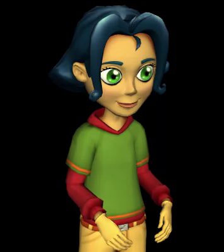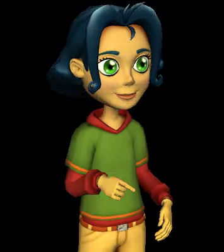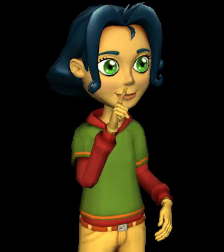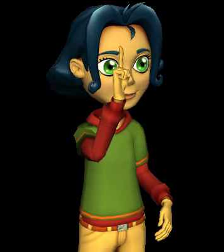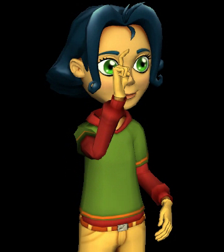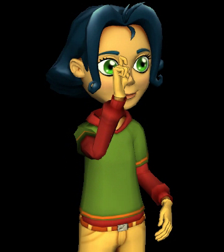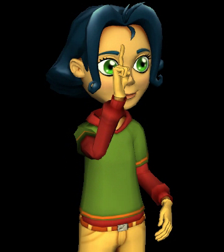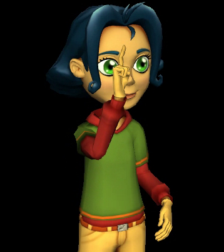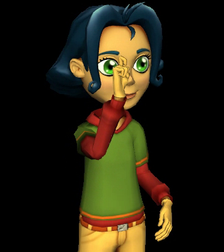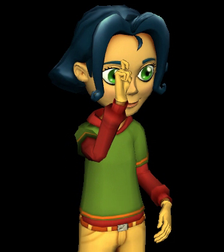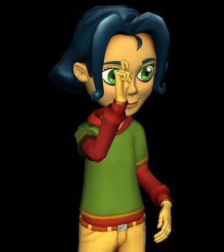ماء